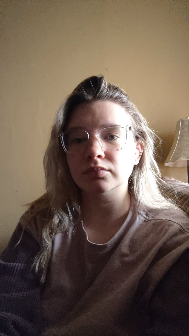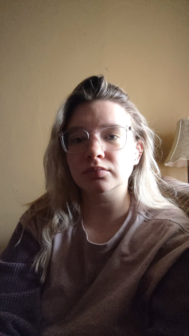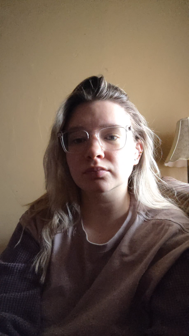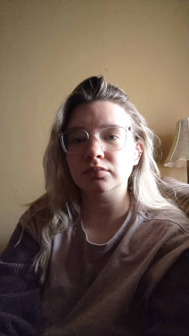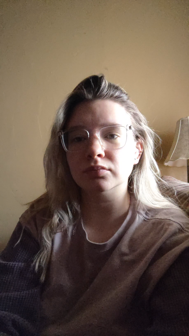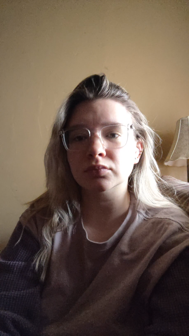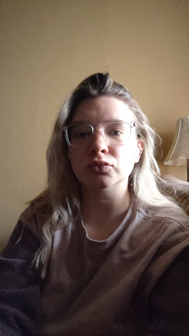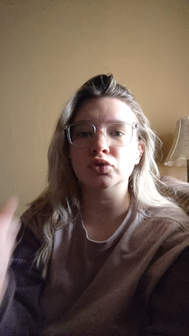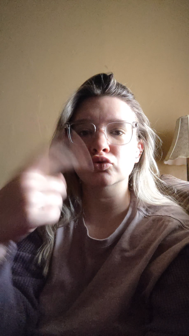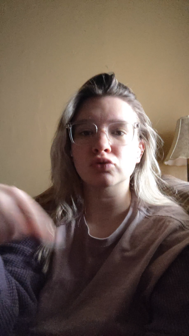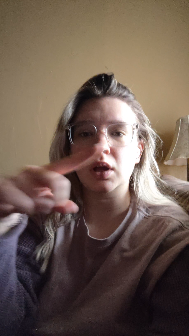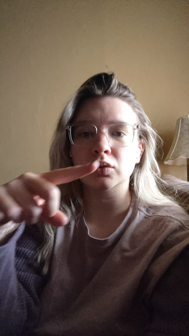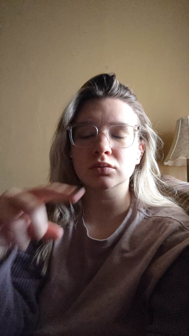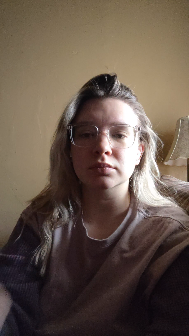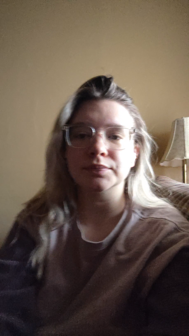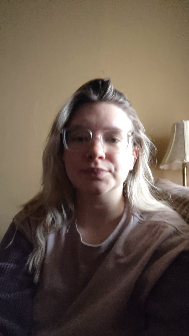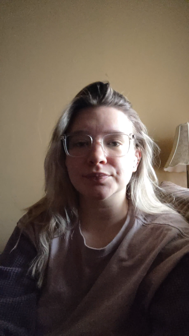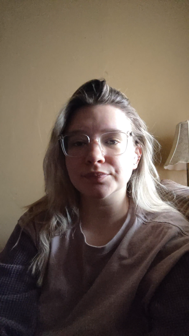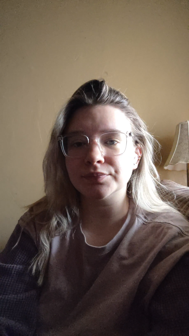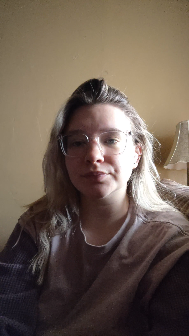around